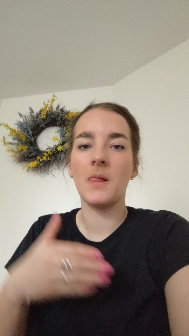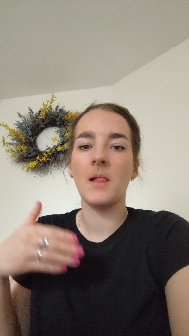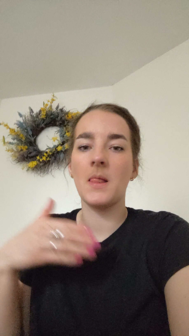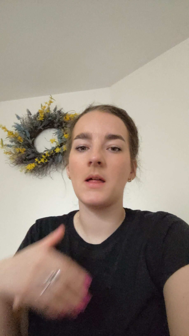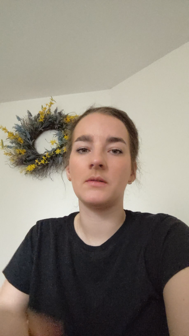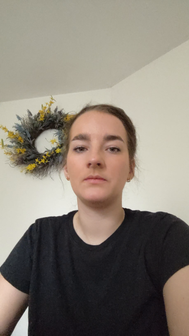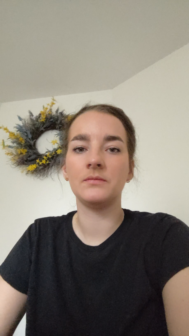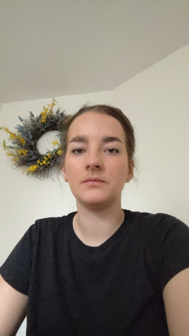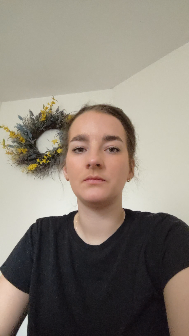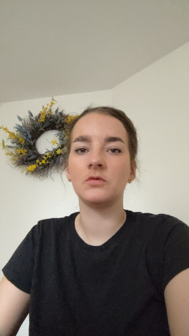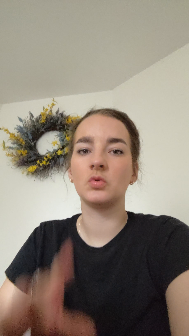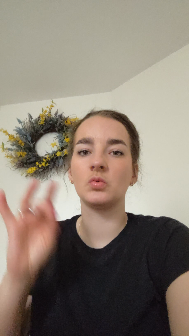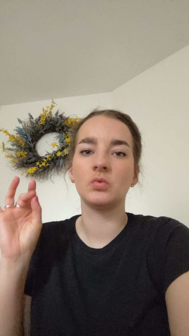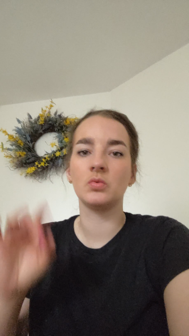choose